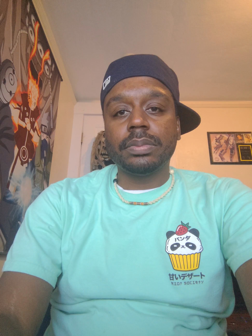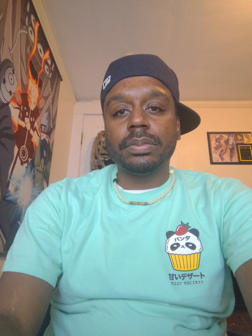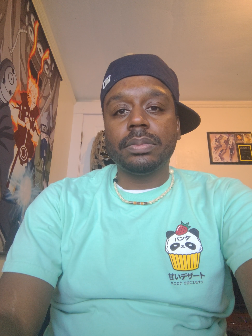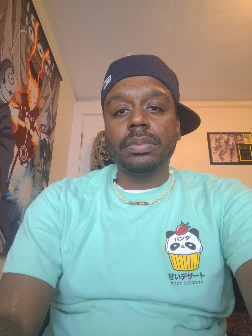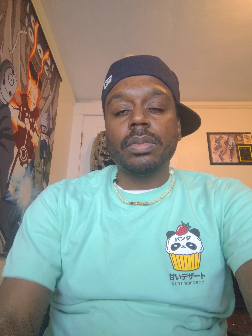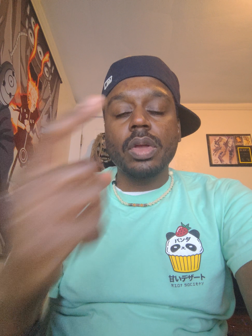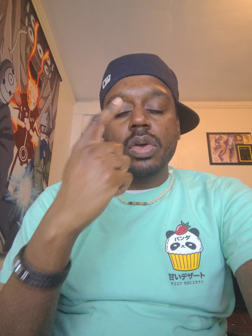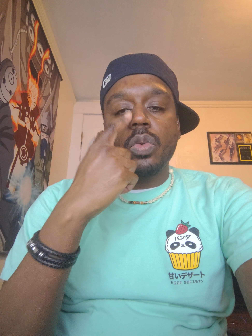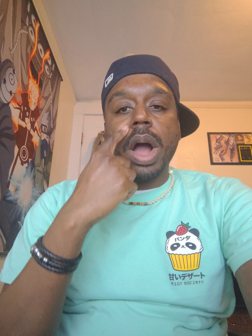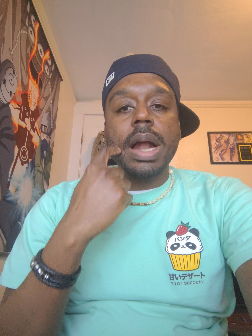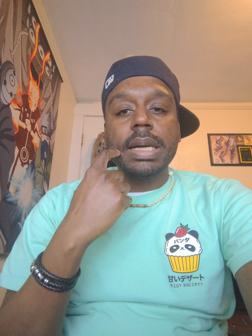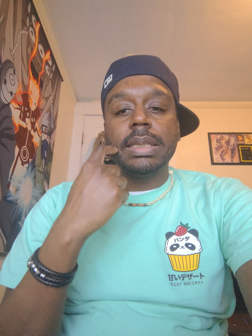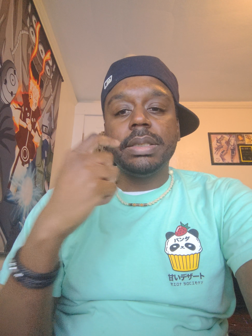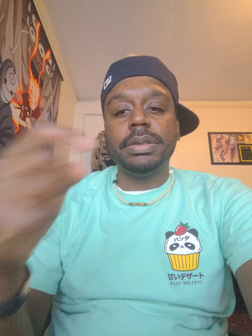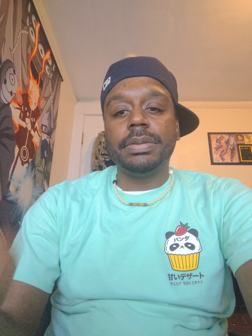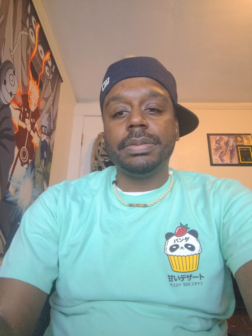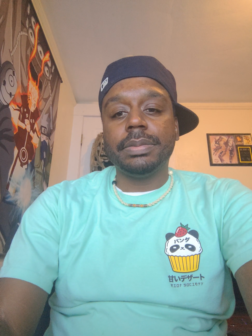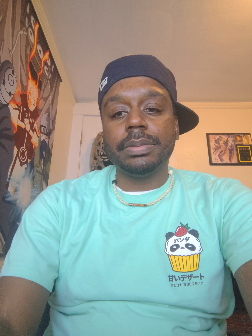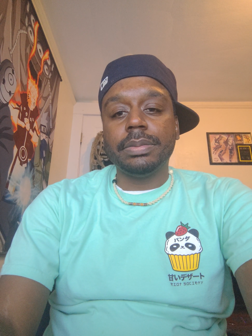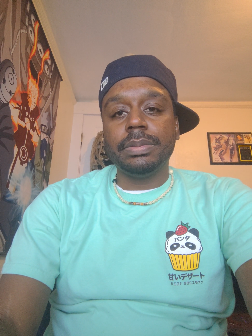cry